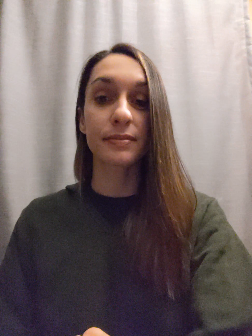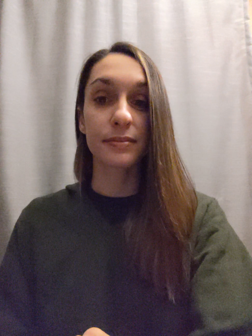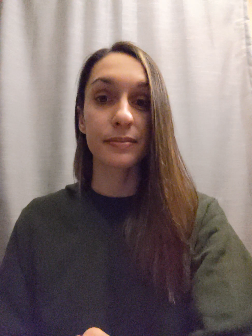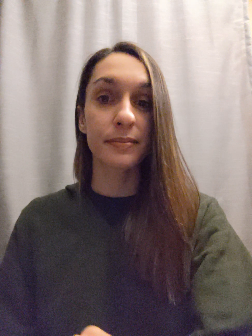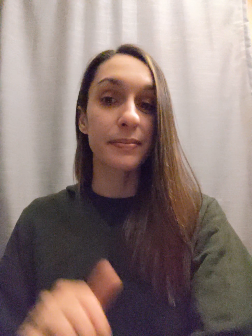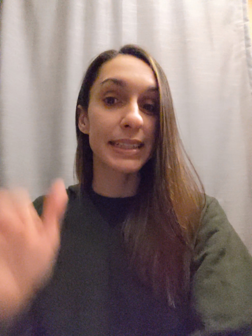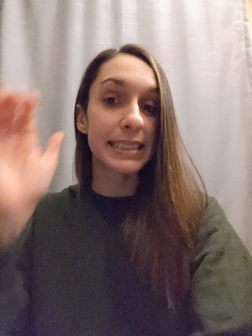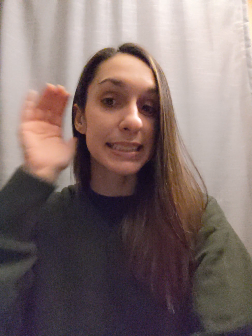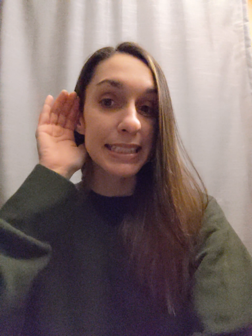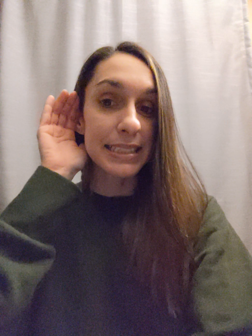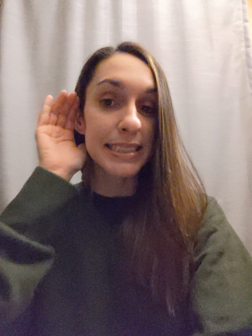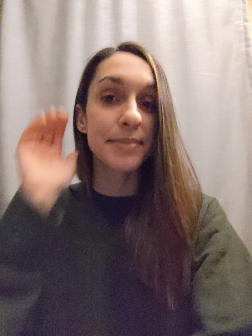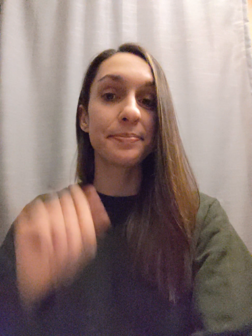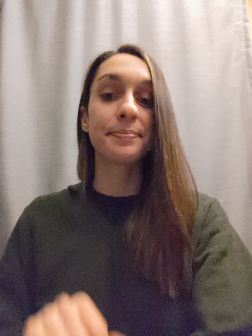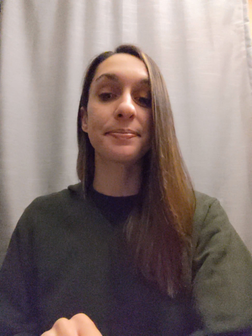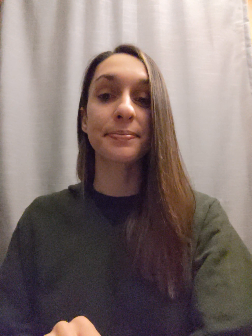listen